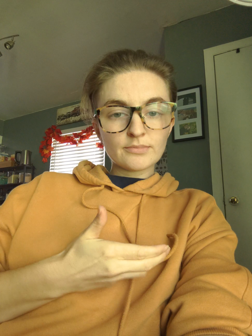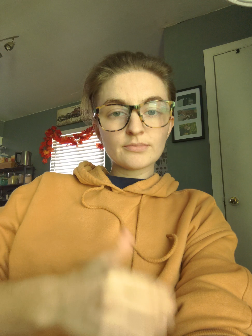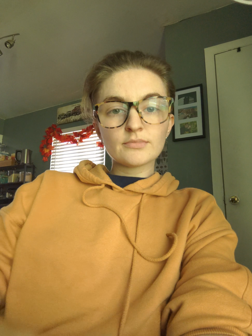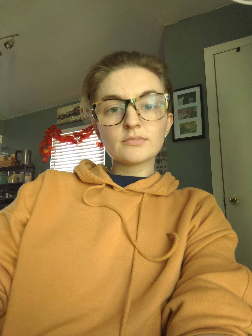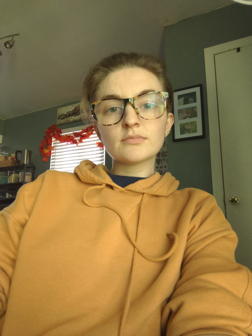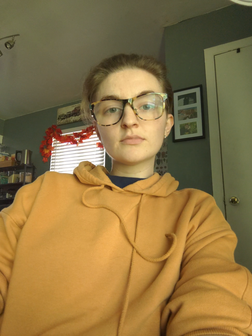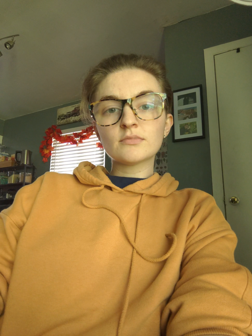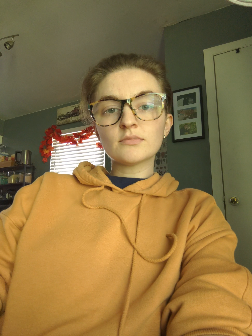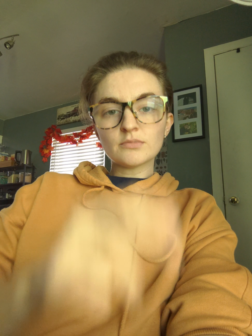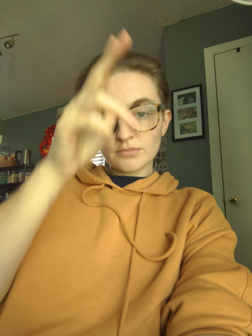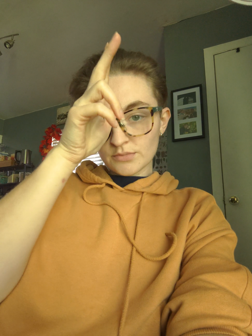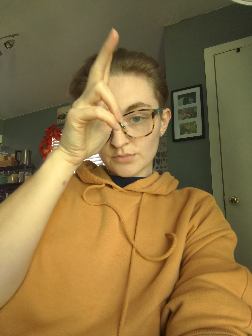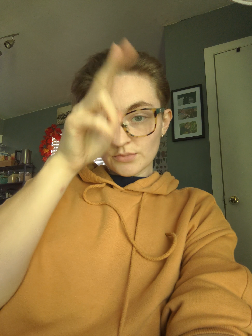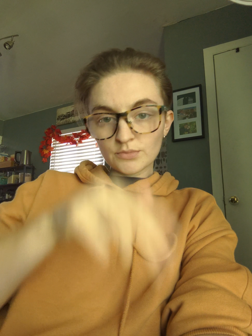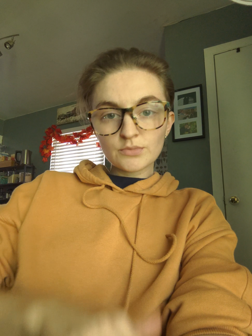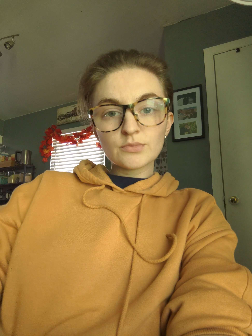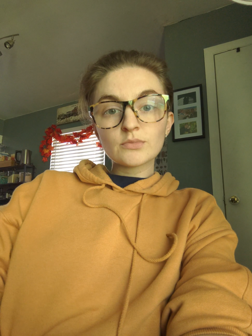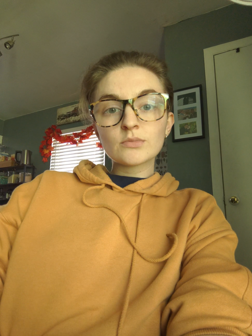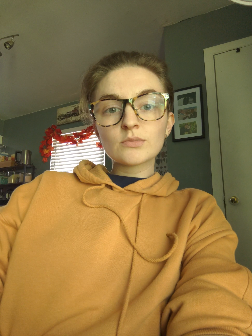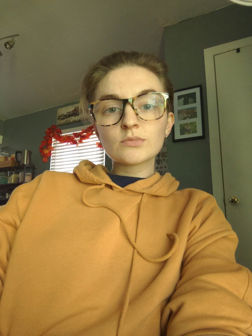rooster